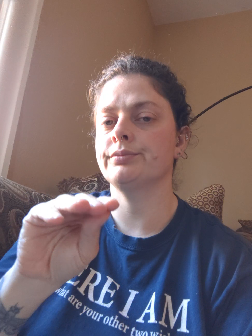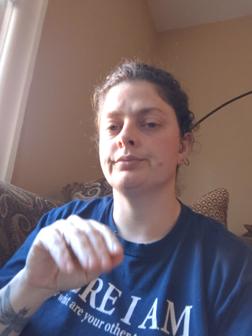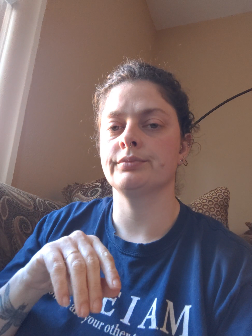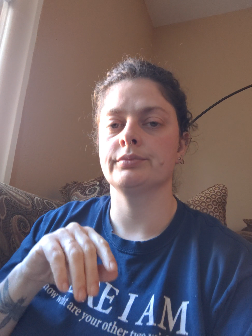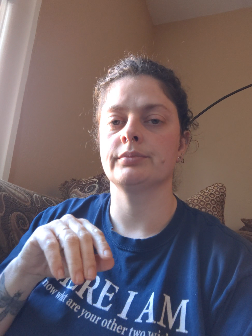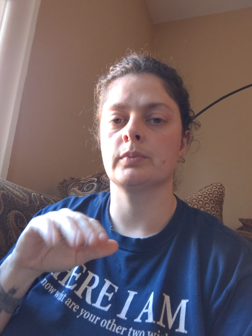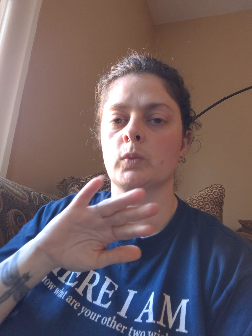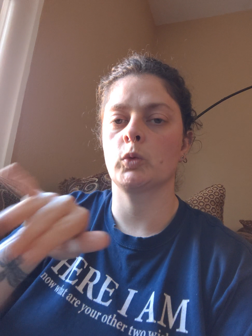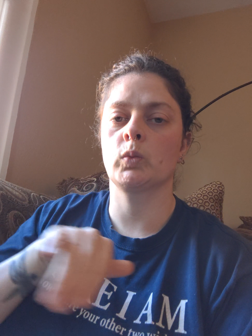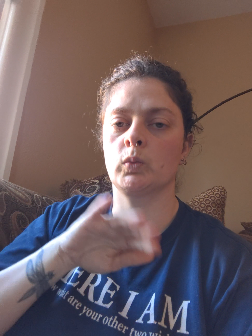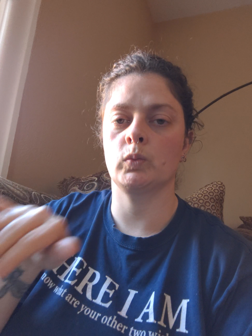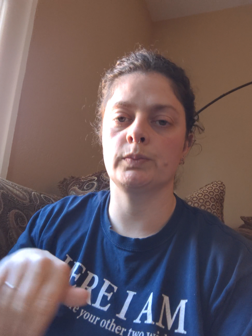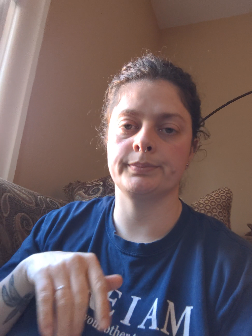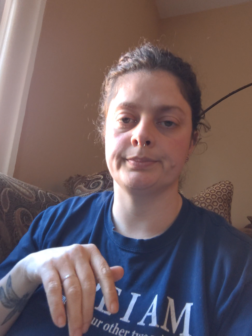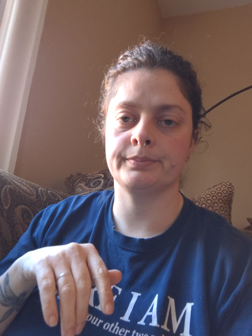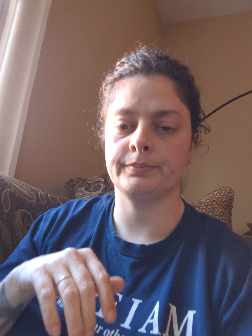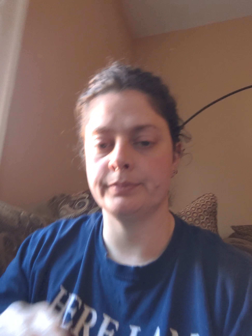pool